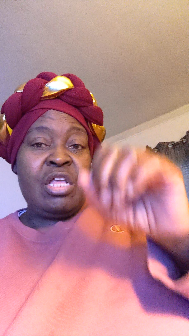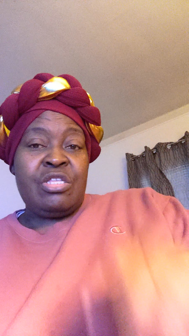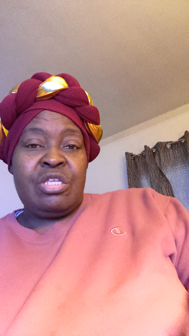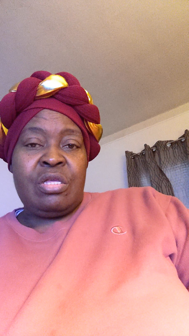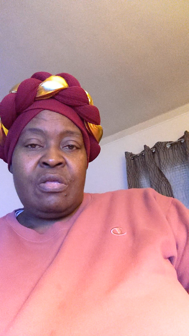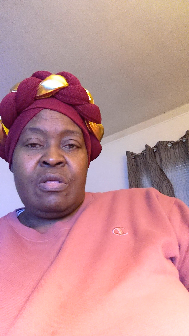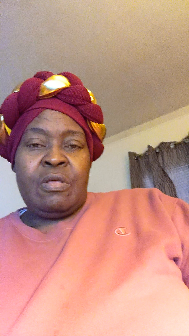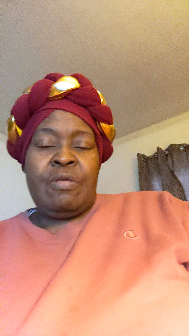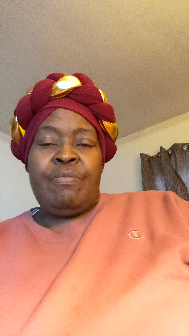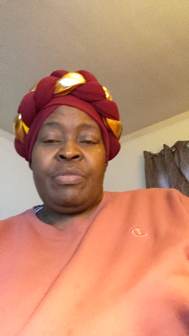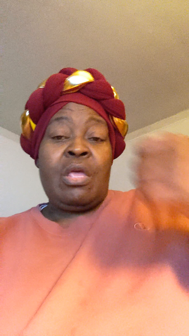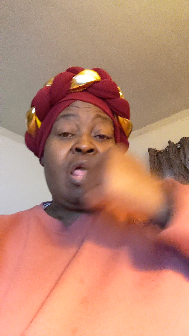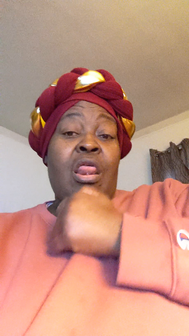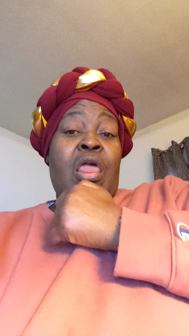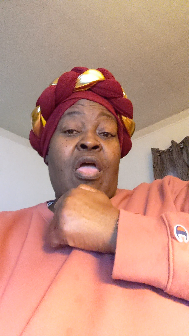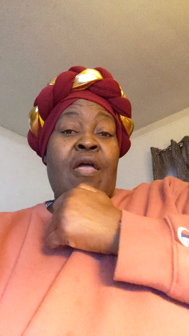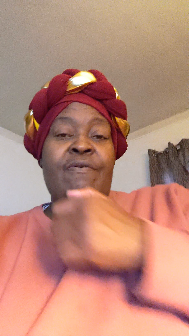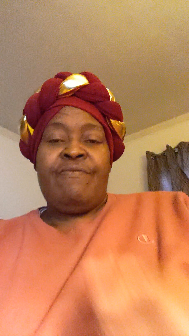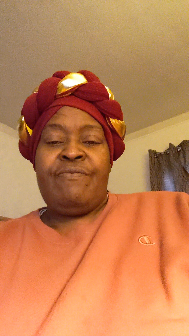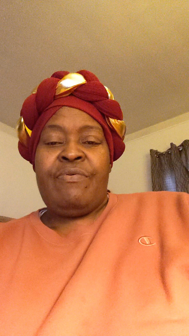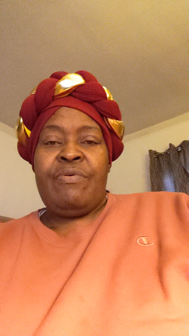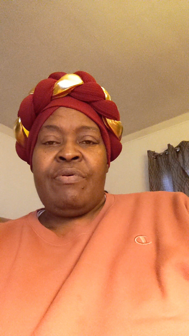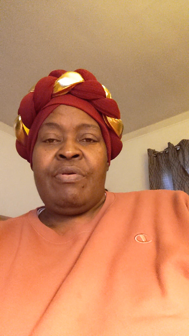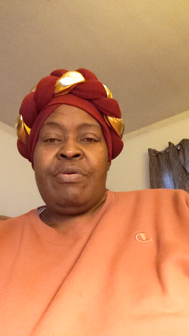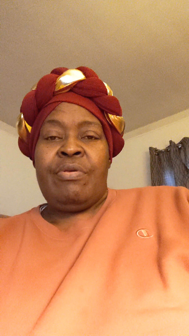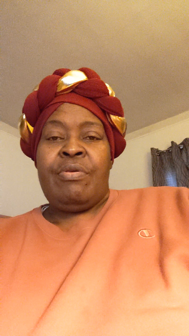love